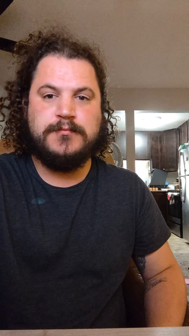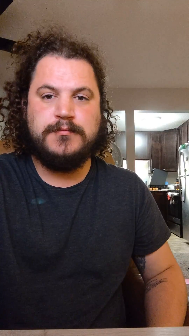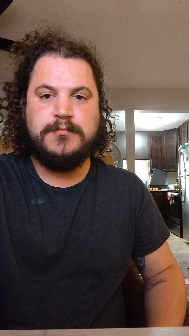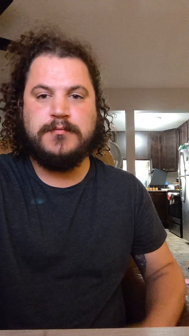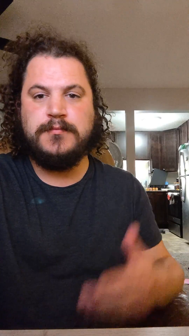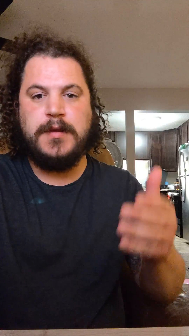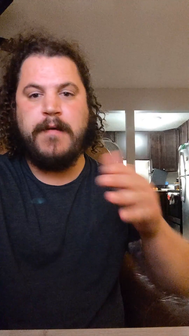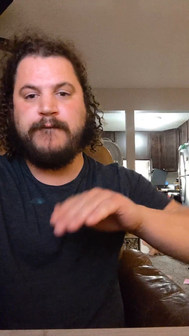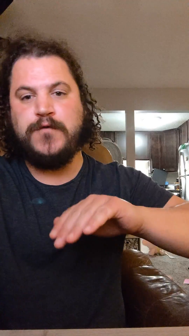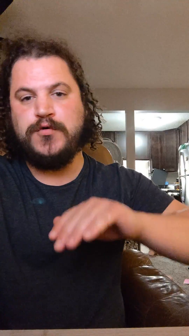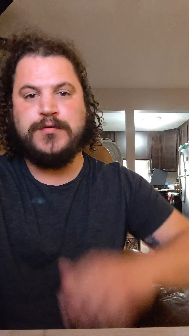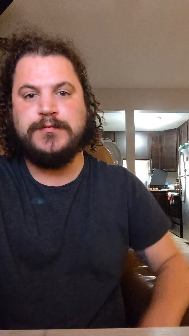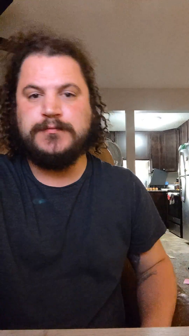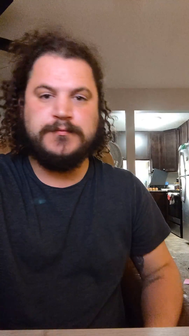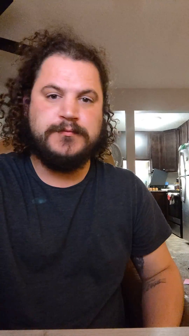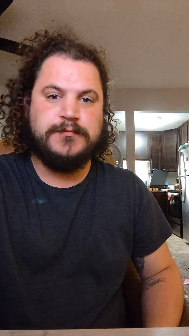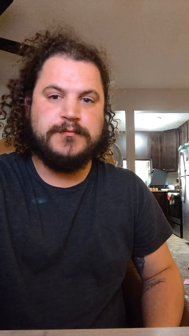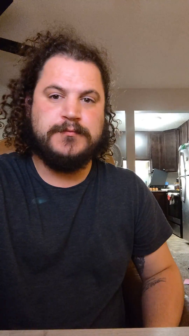cover